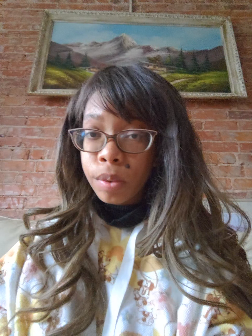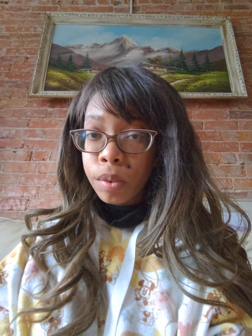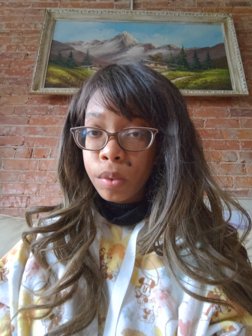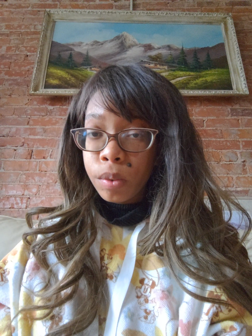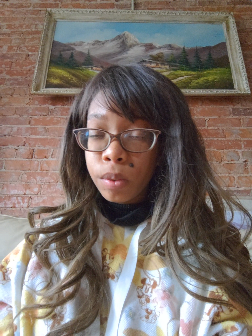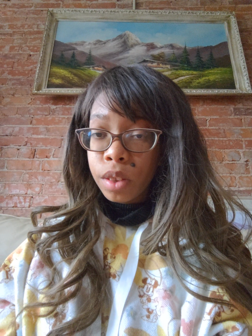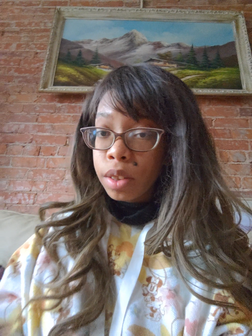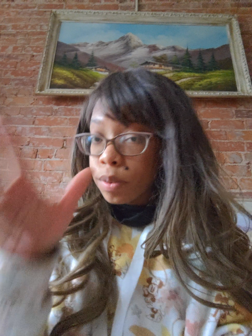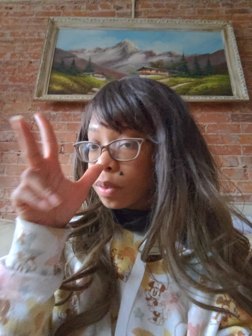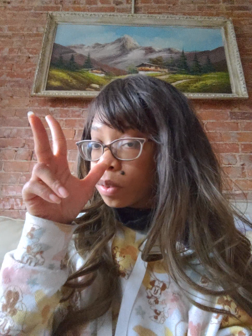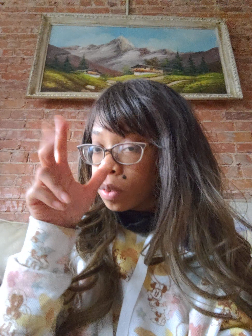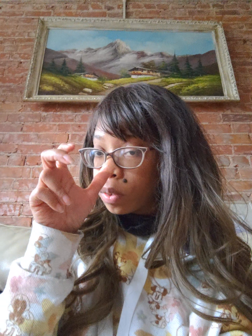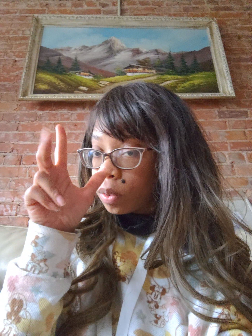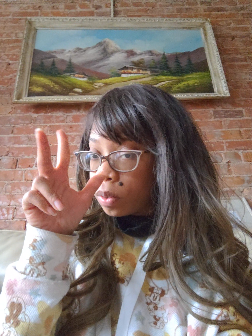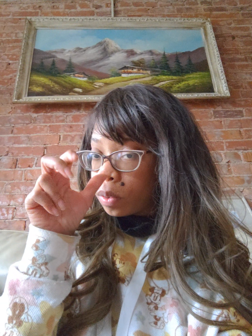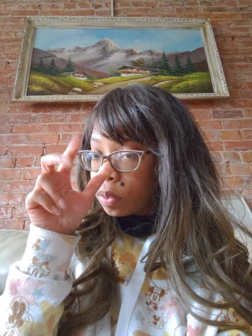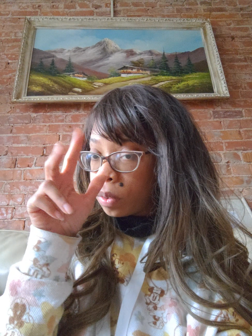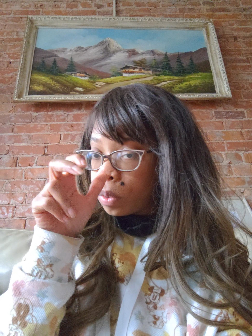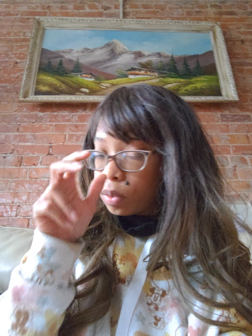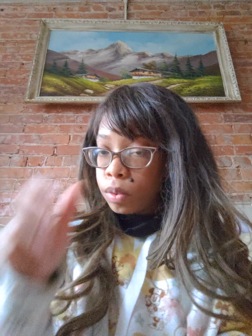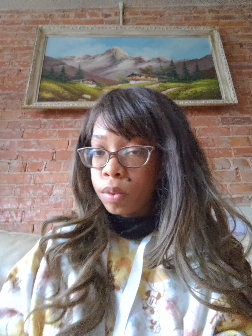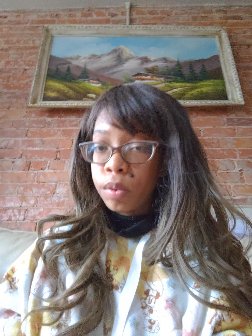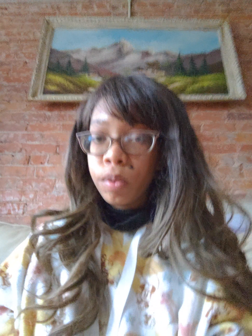bug